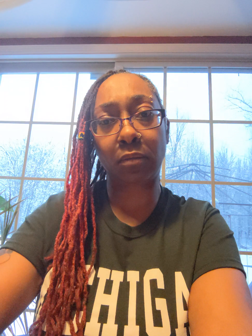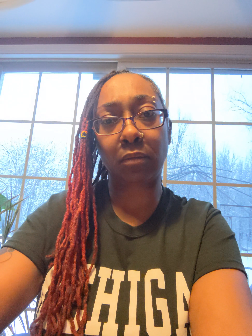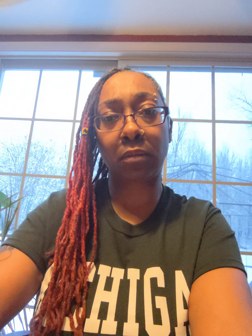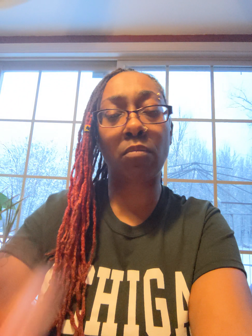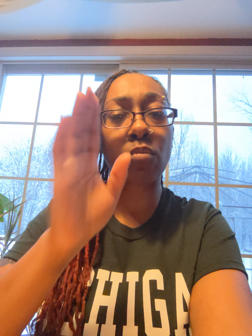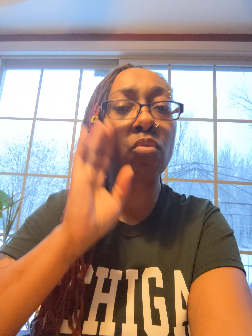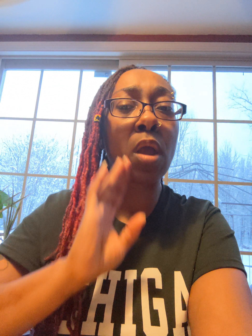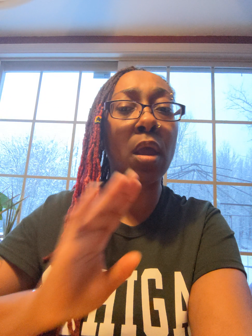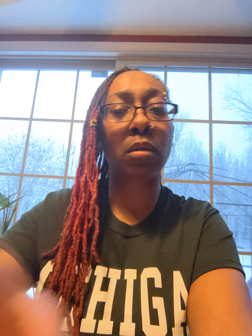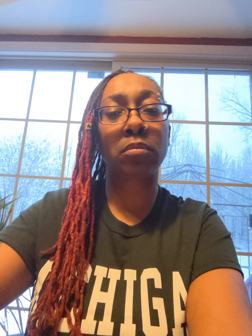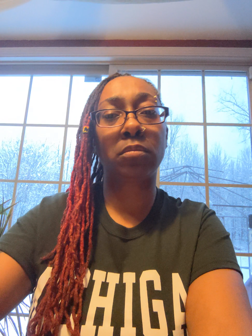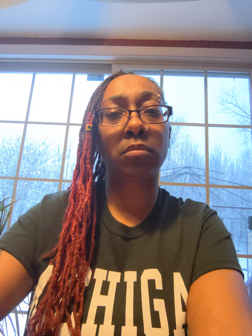brown